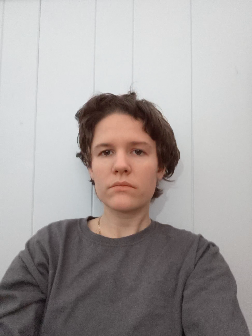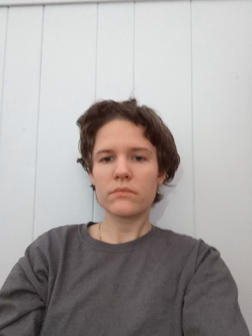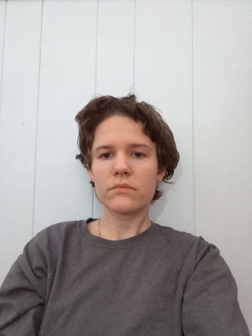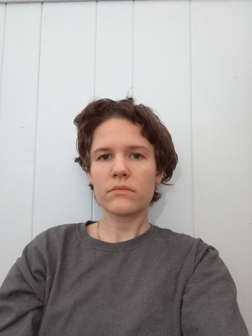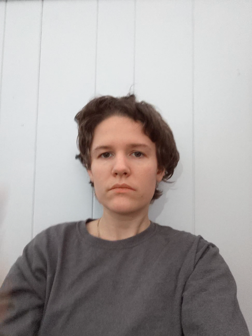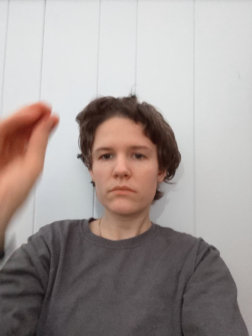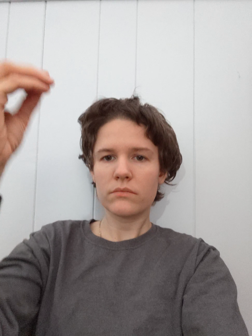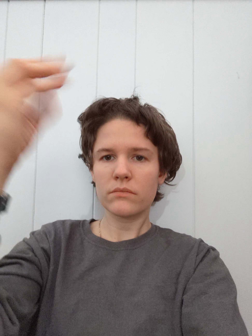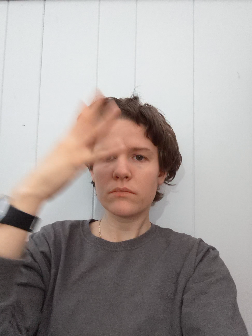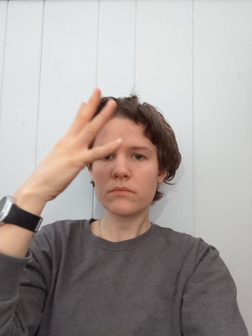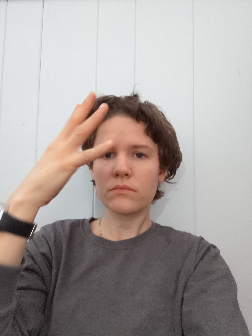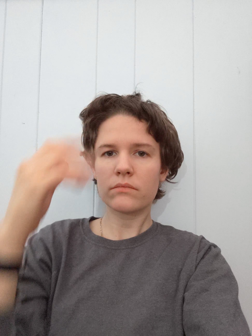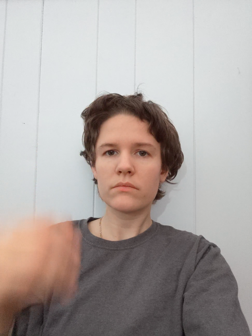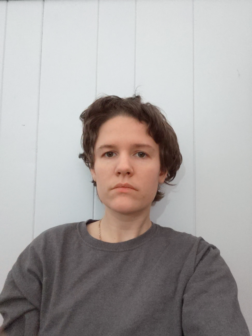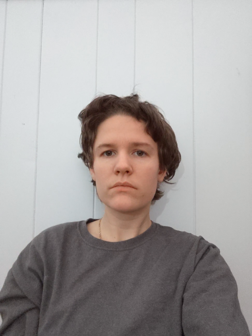sun